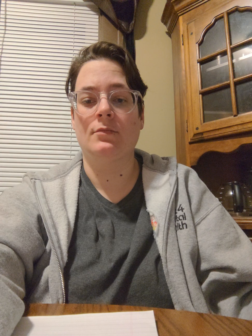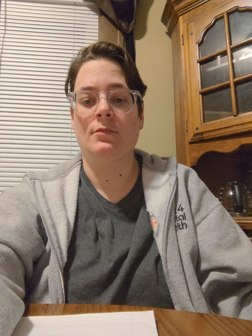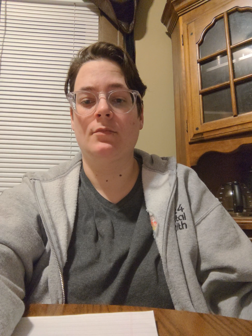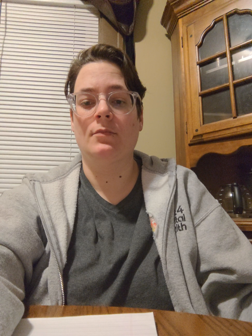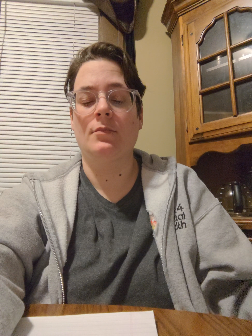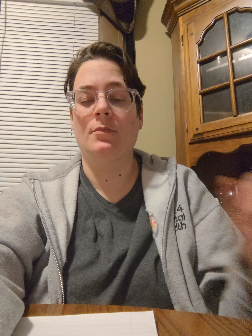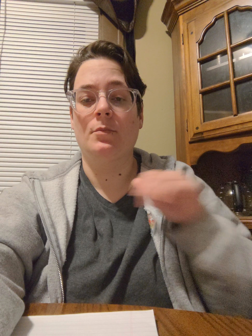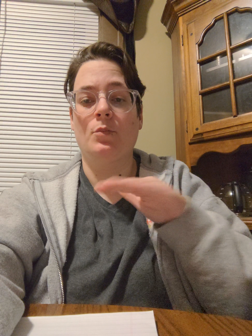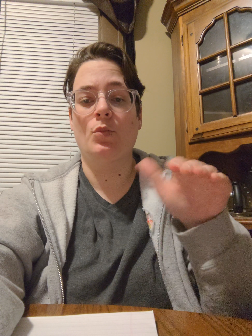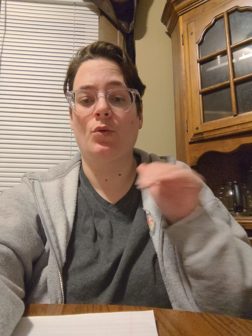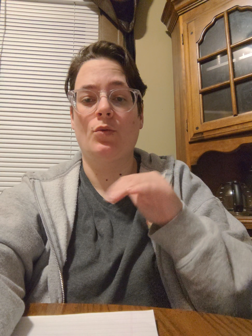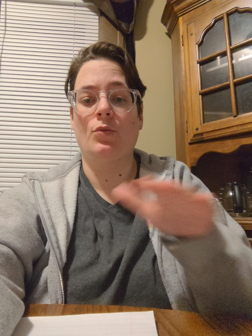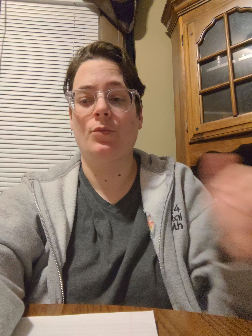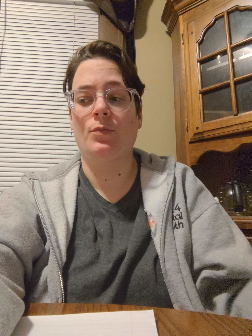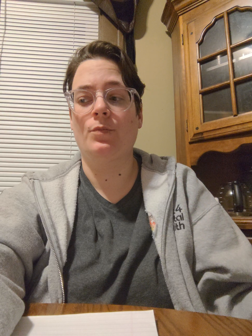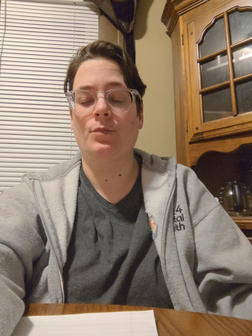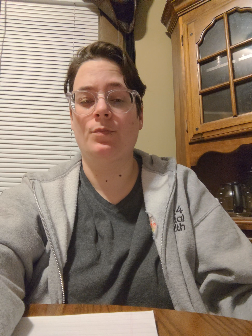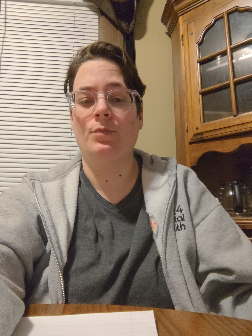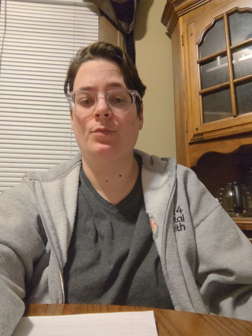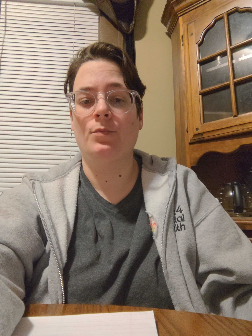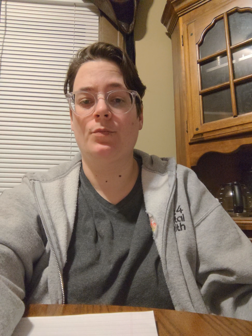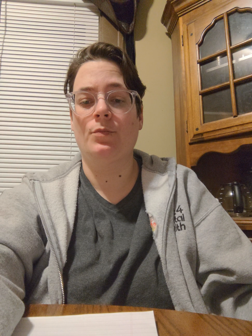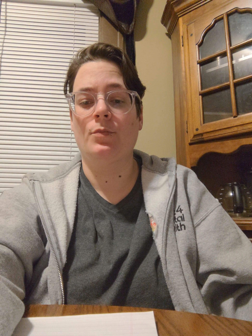pool